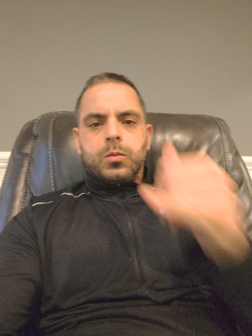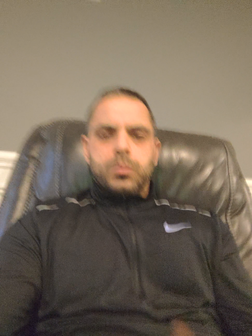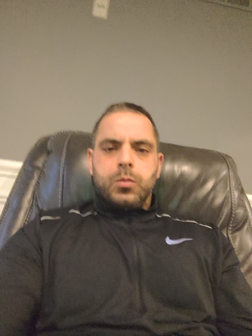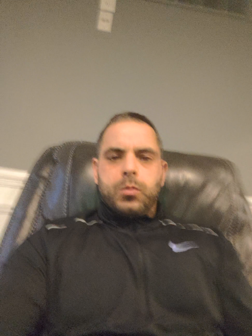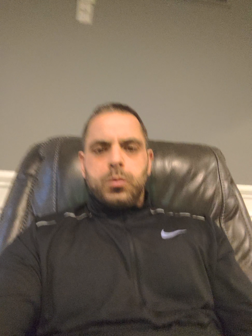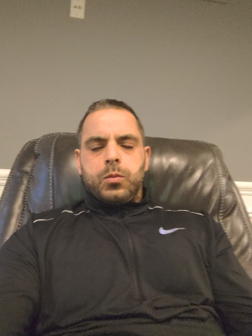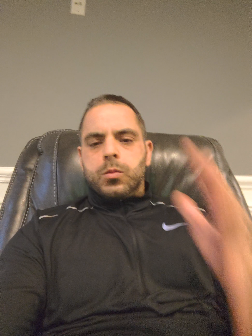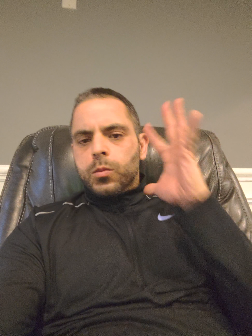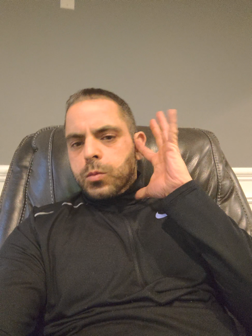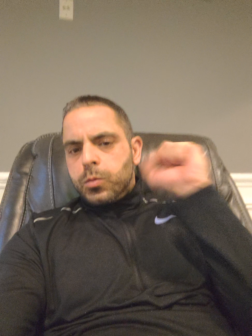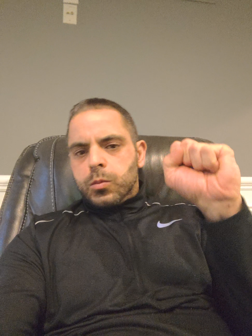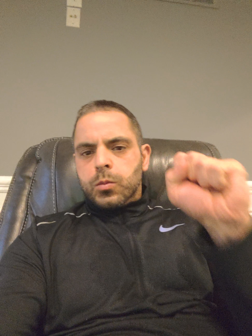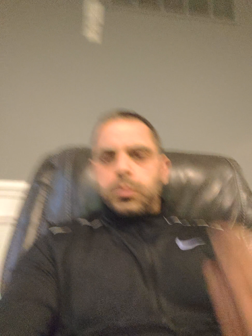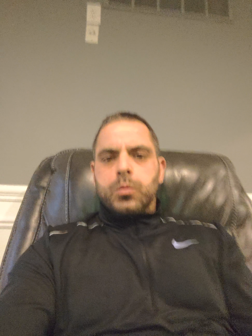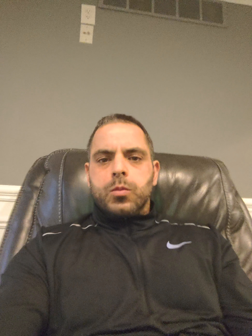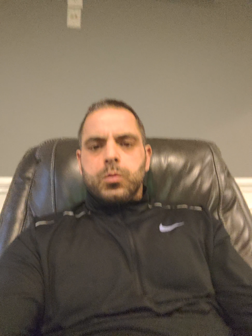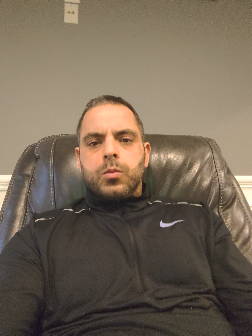loud